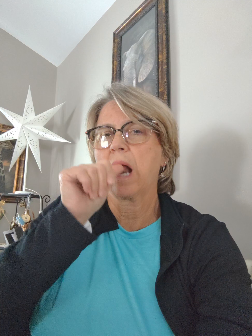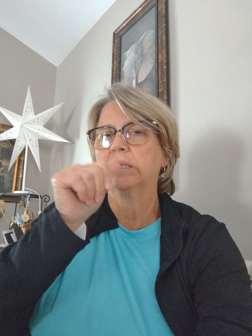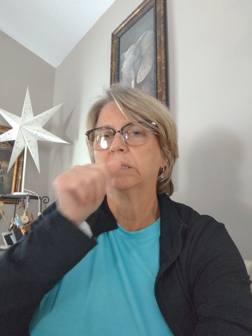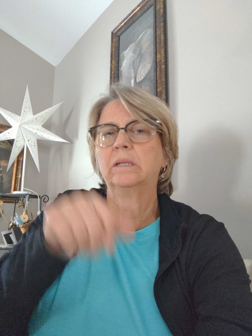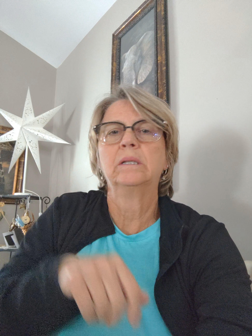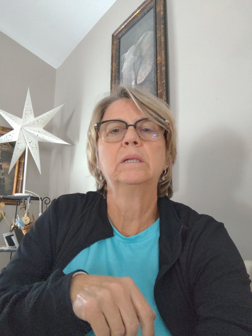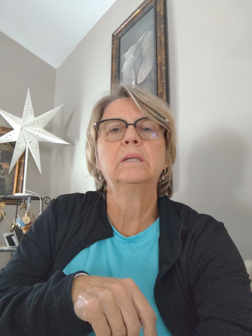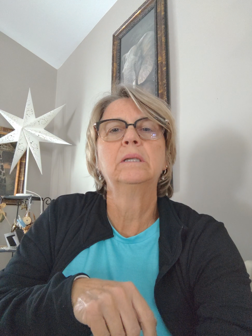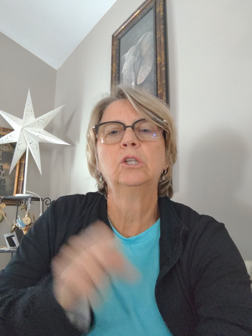nuts